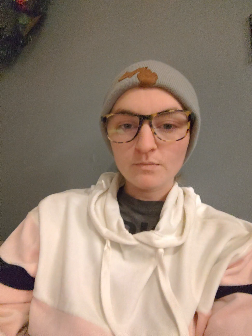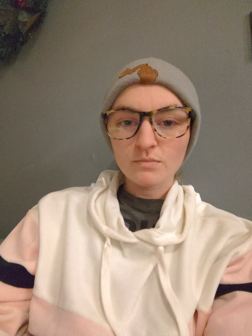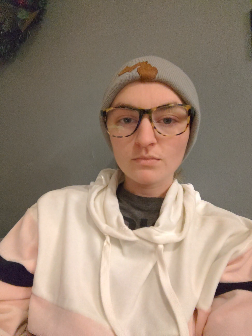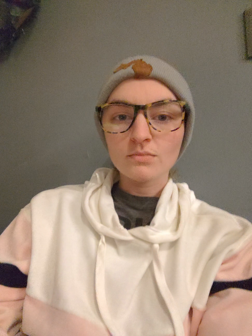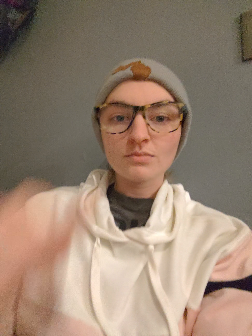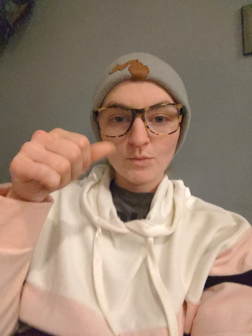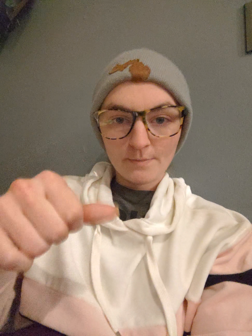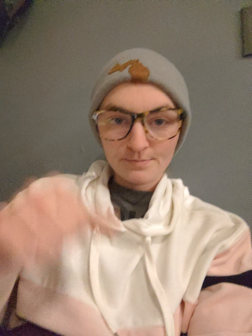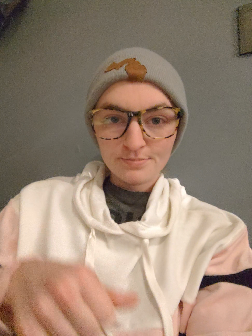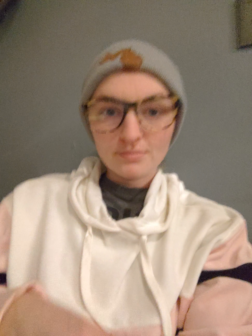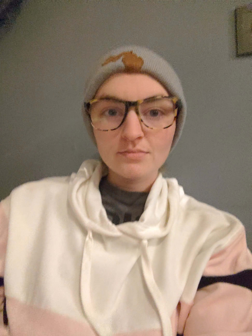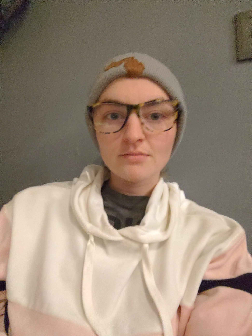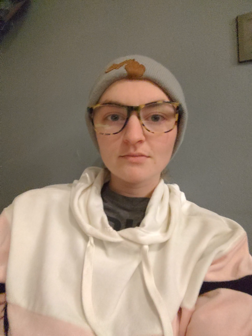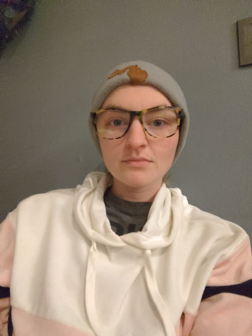puzzle